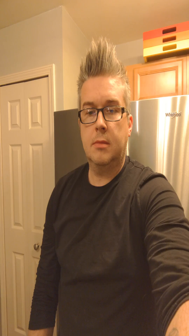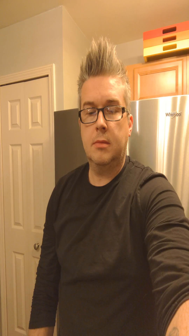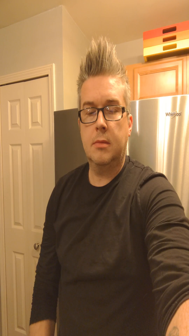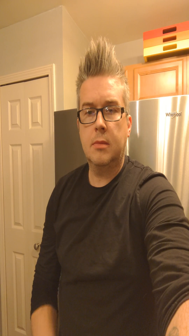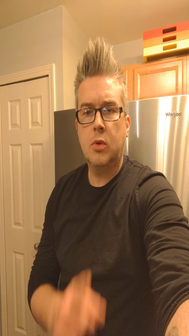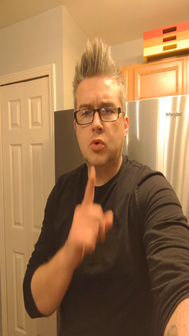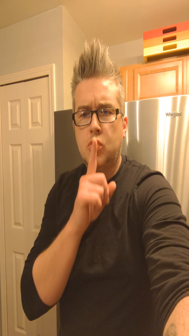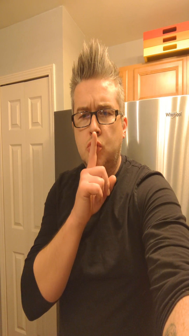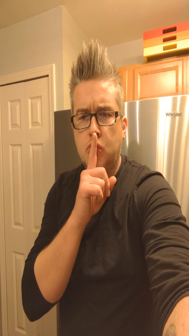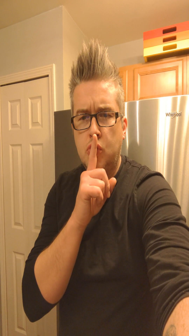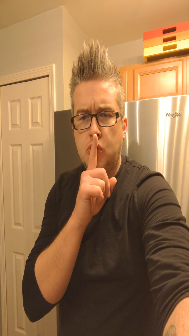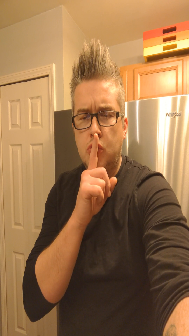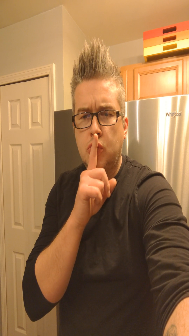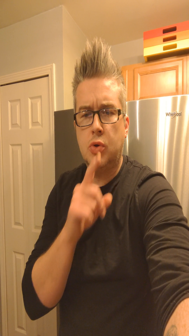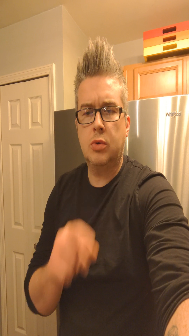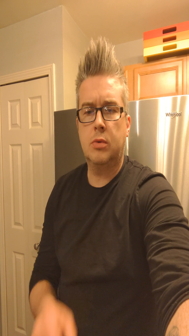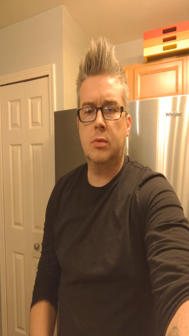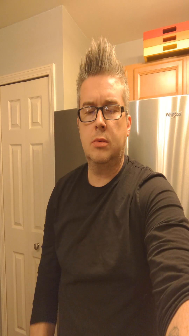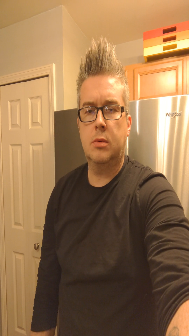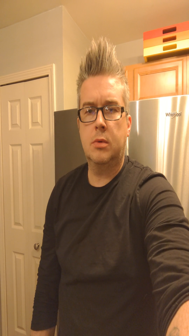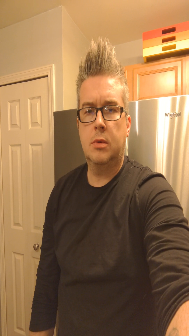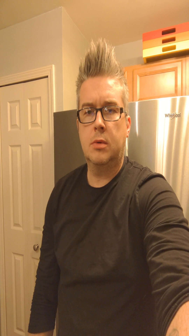shhh